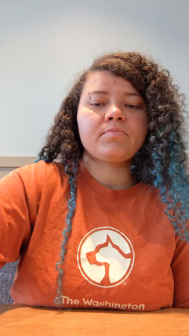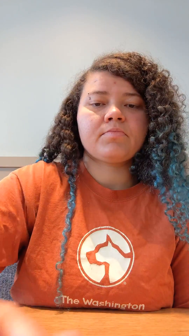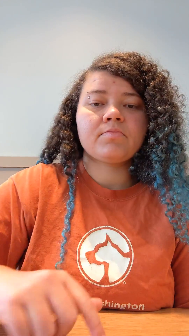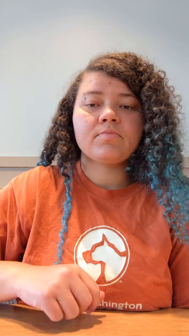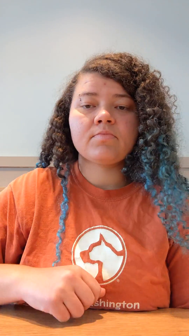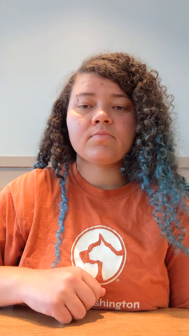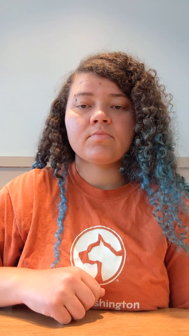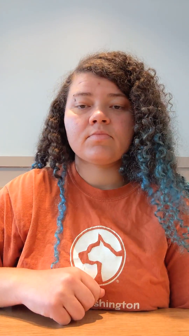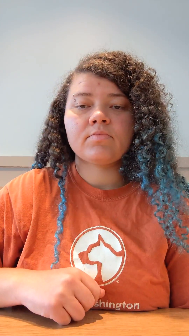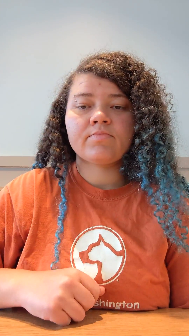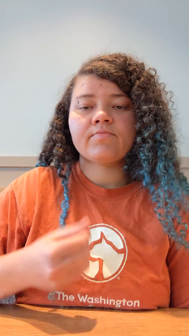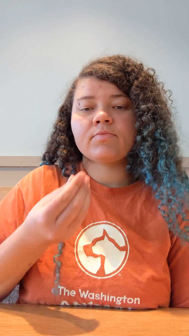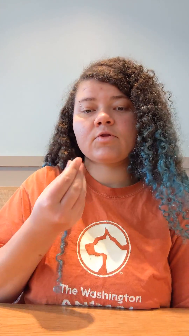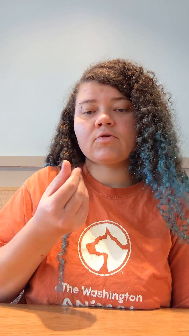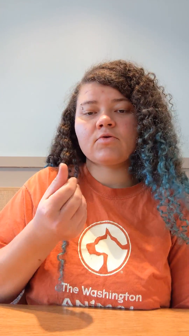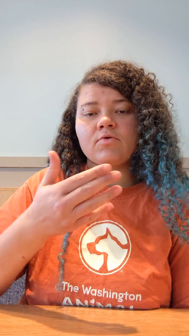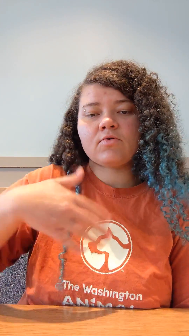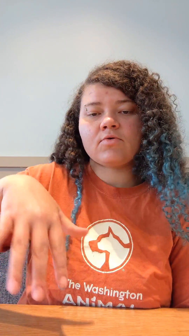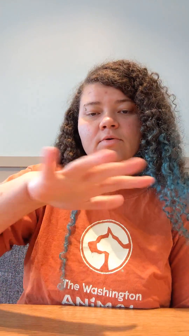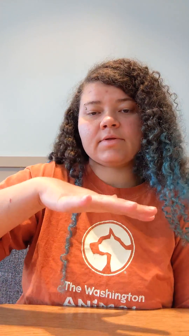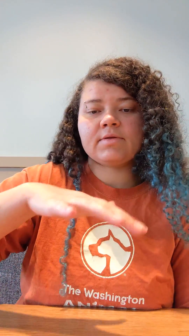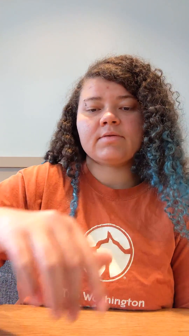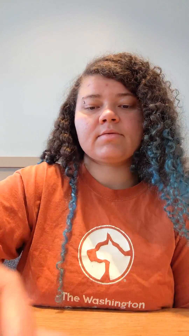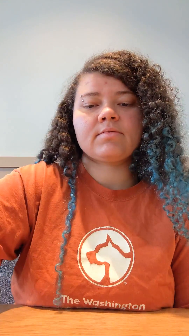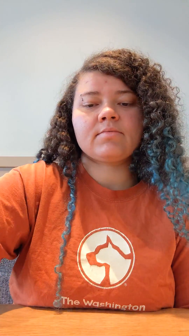garden